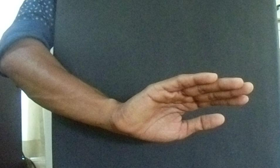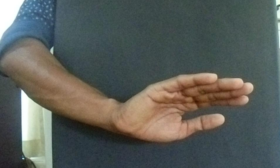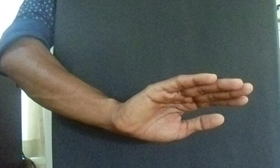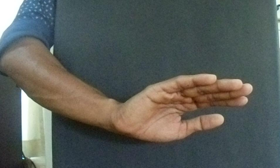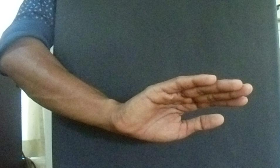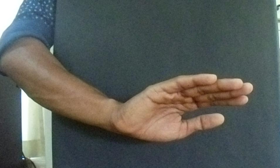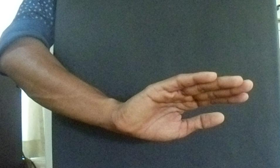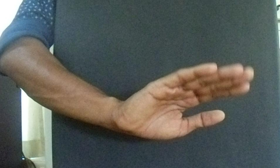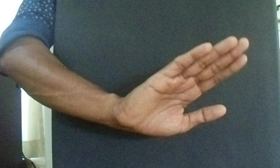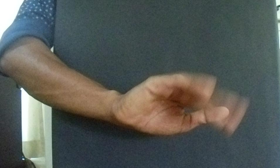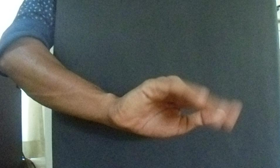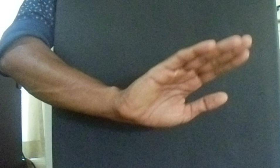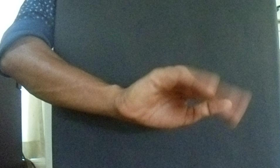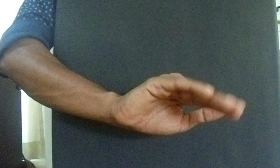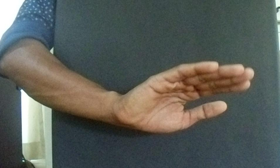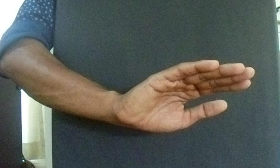call